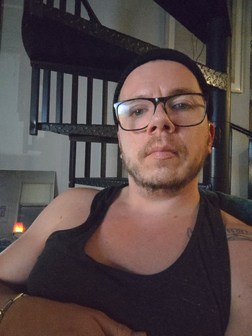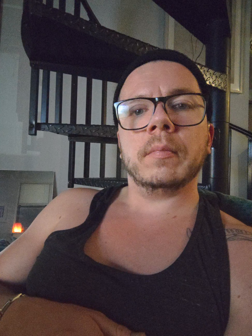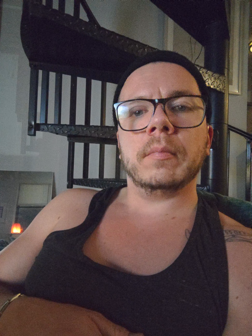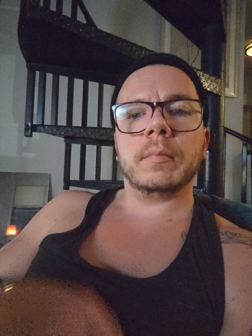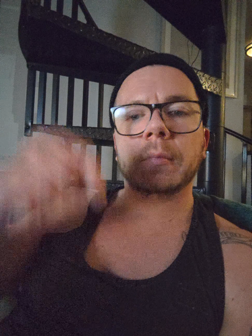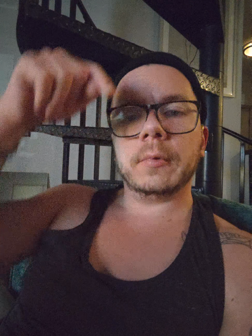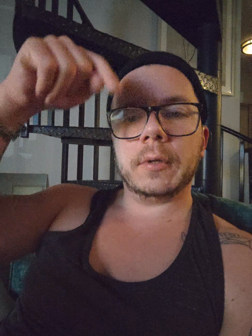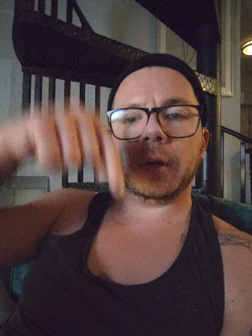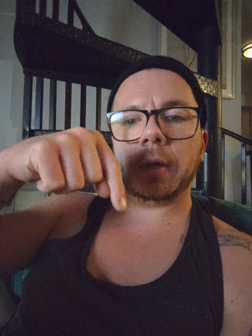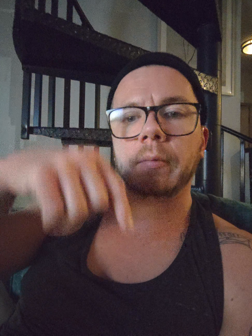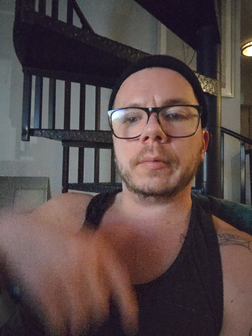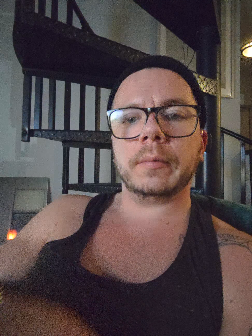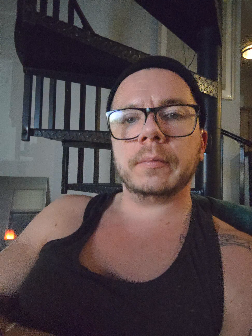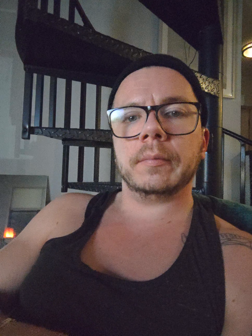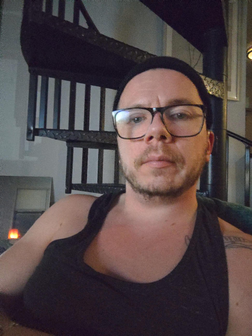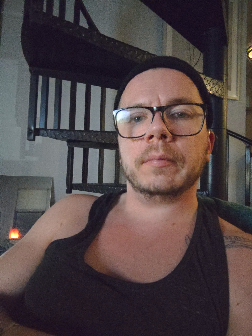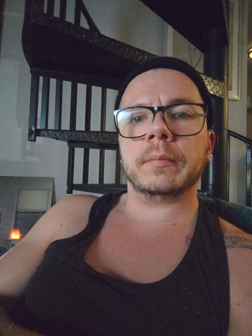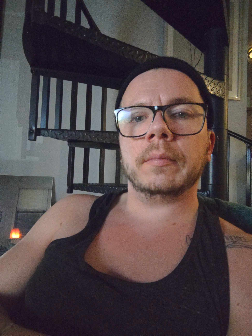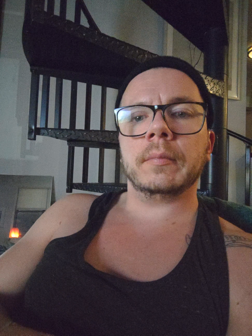down